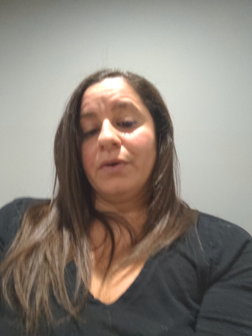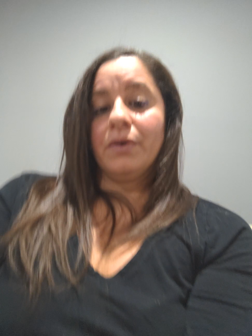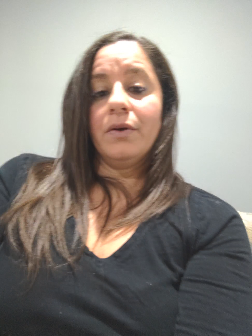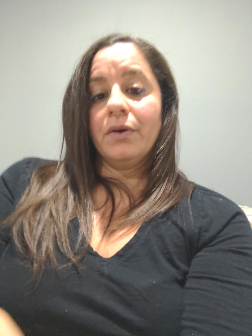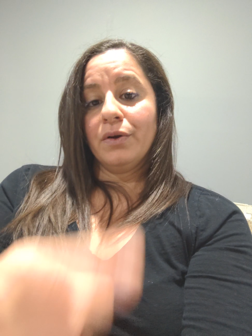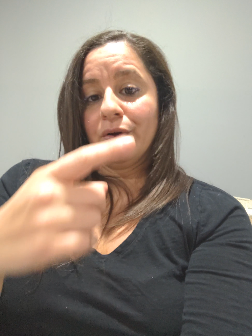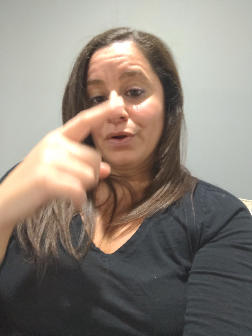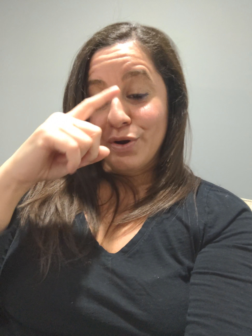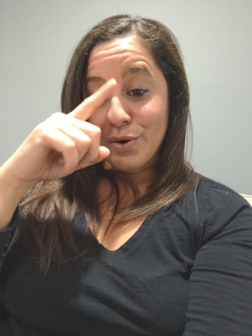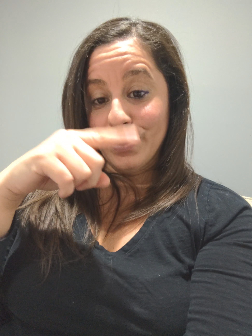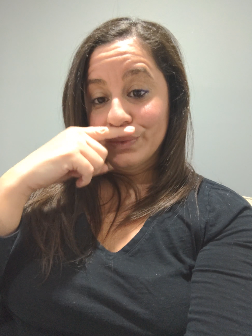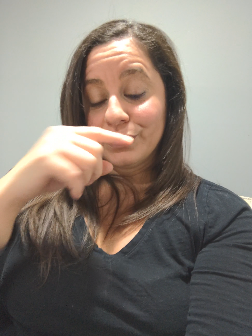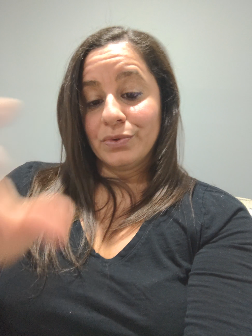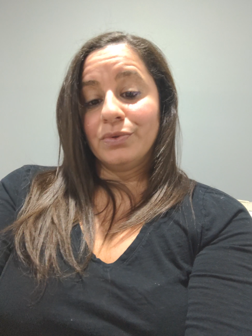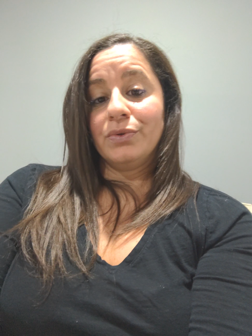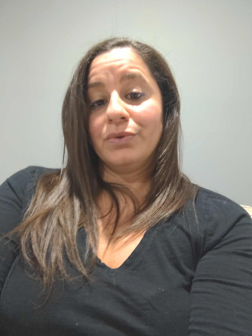noisy